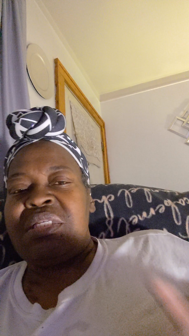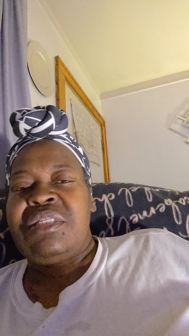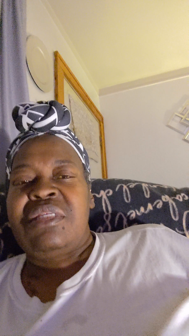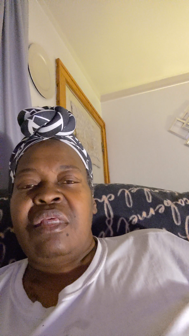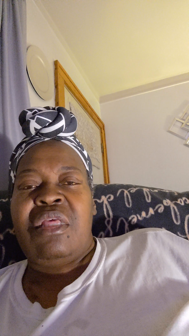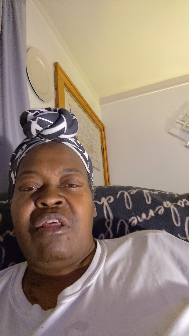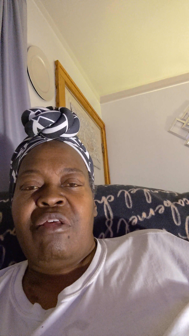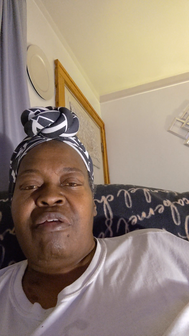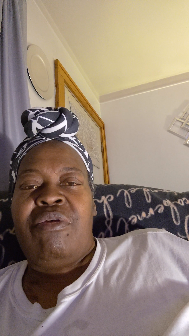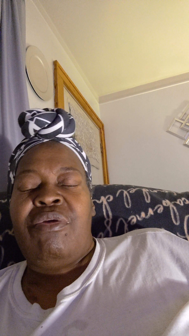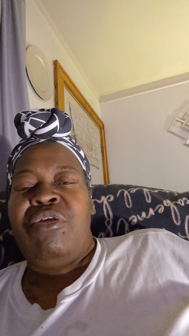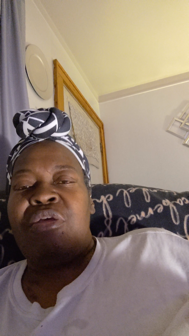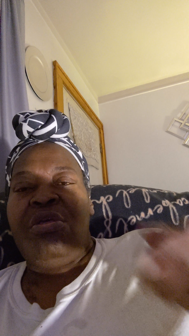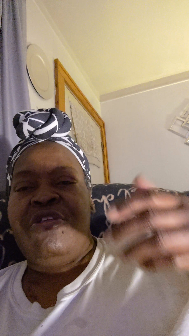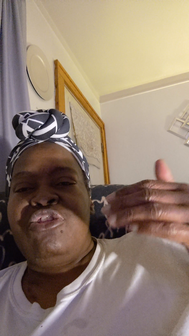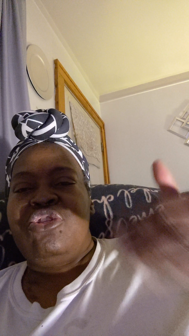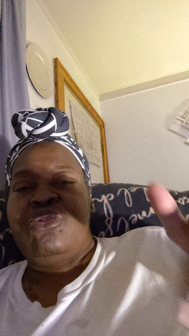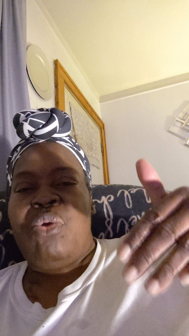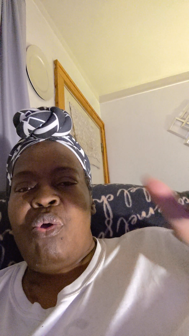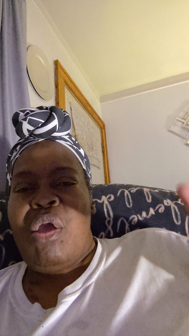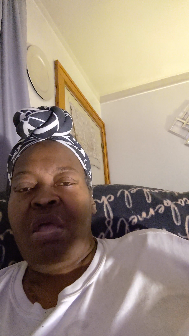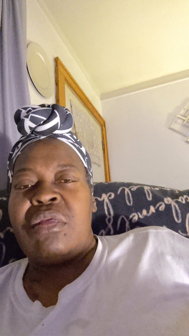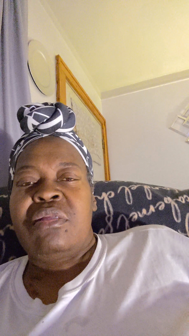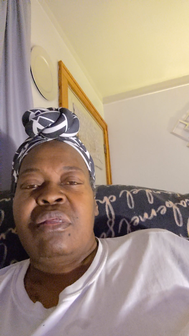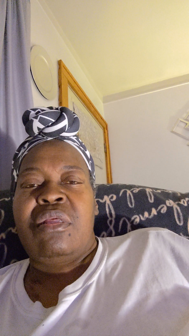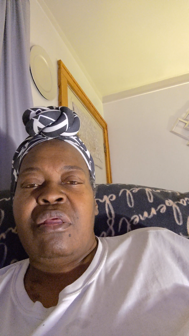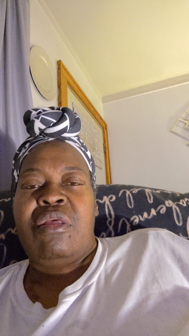shorts